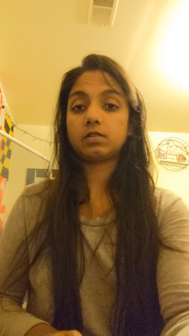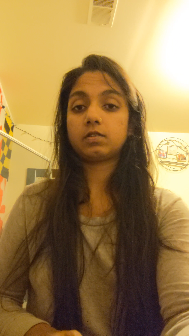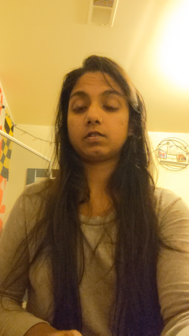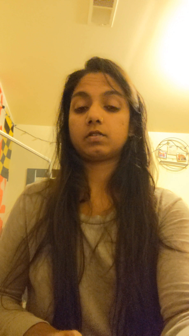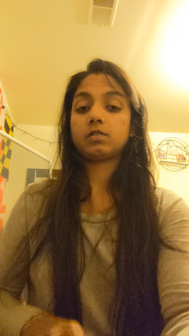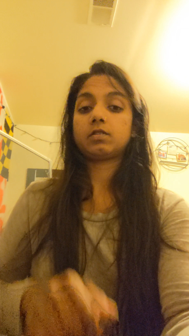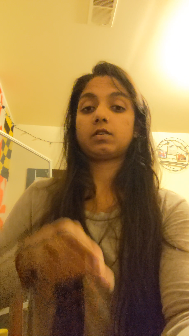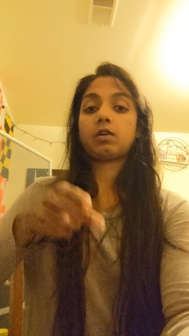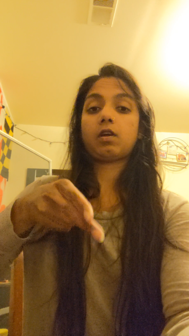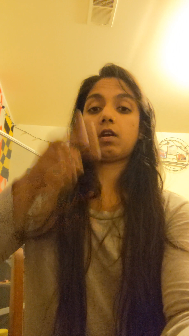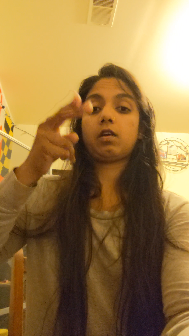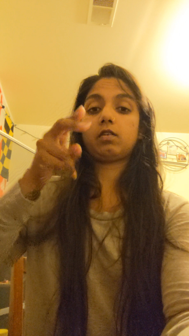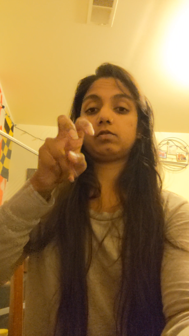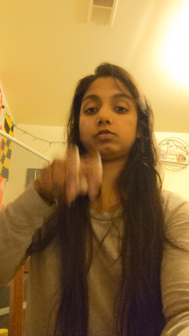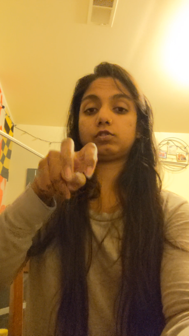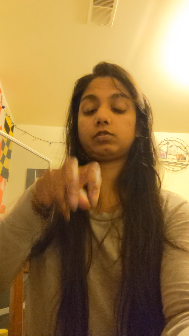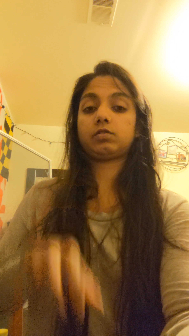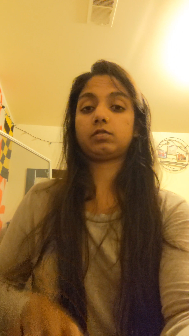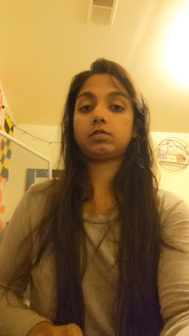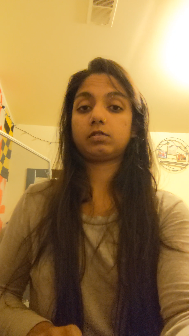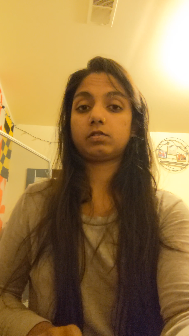high chair